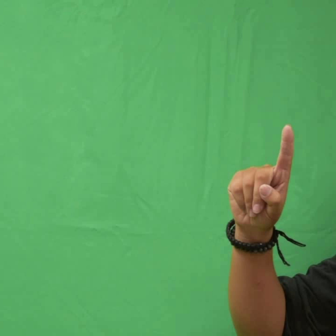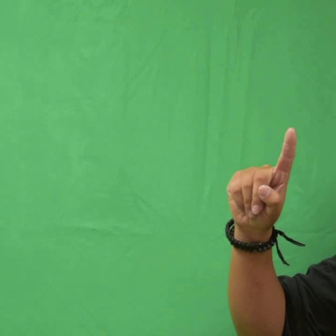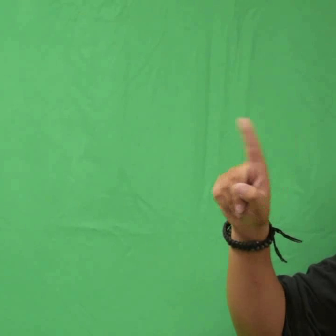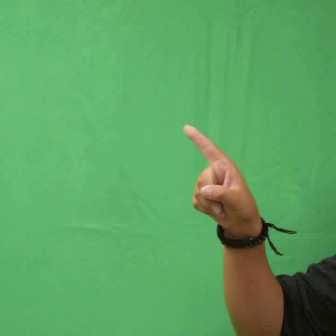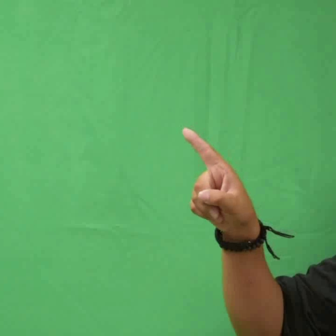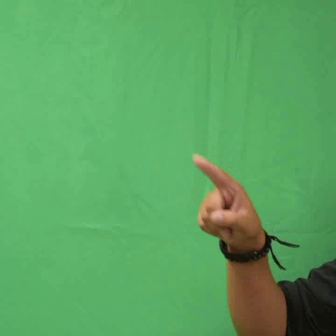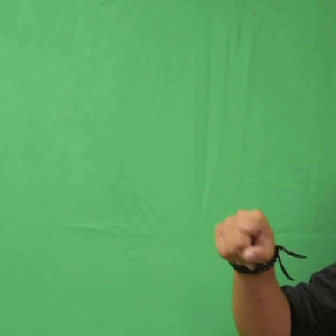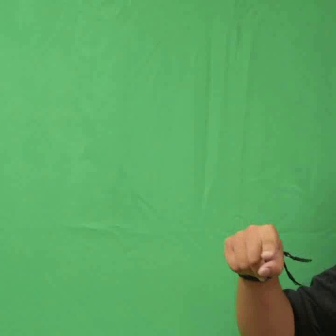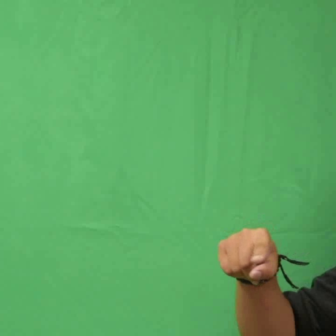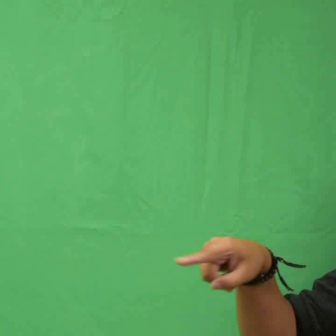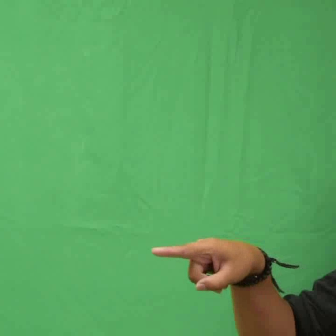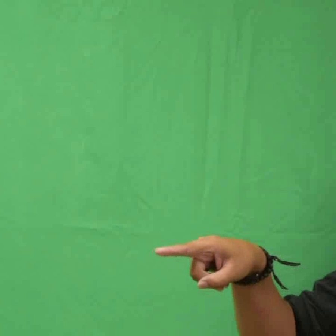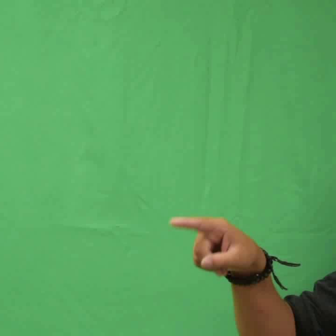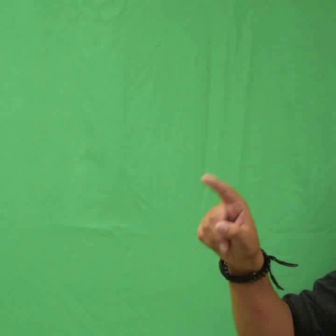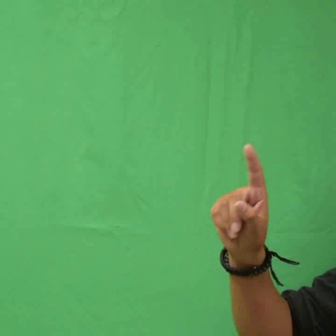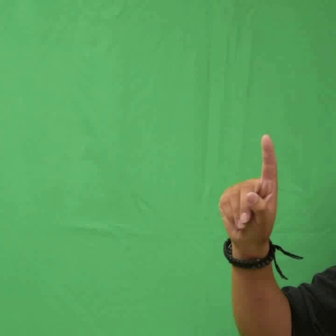Z